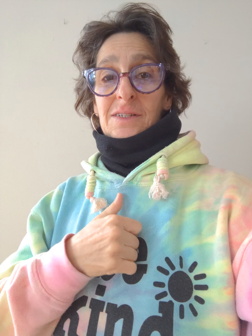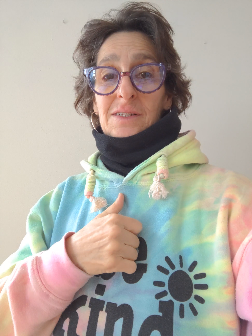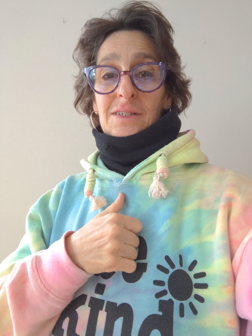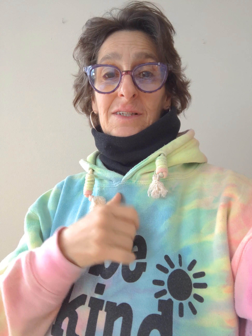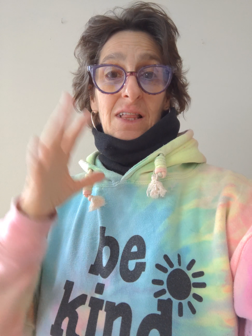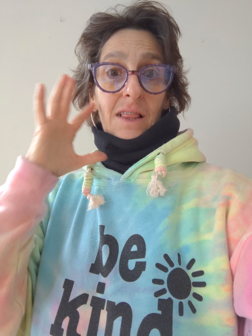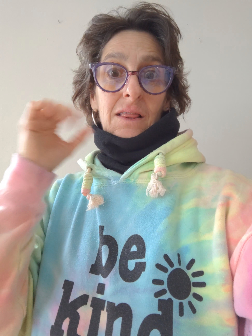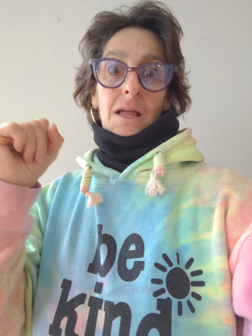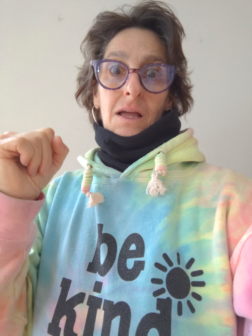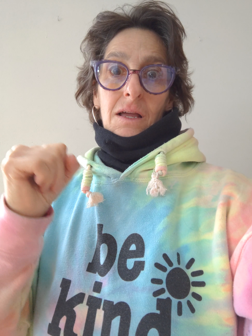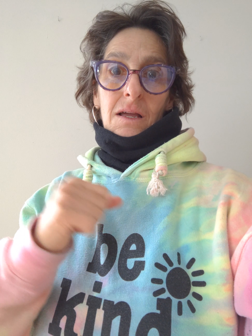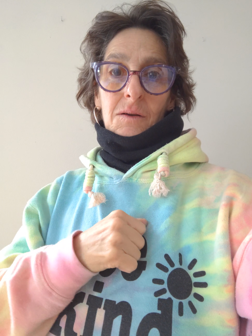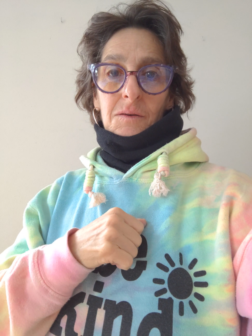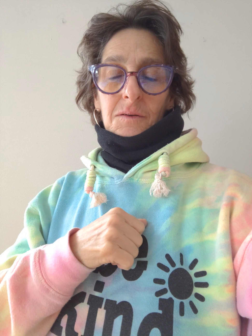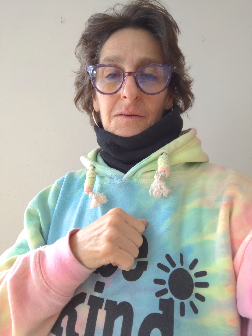loud